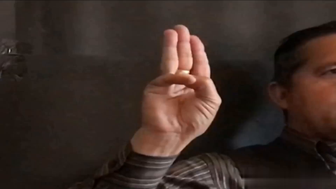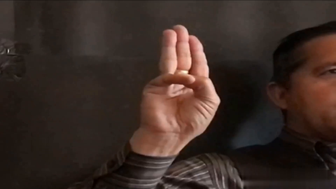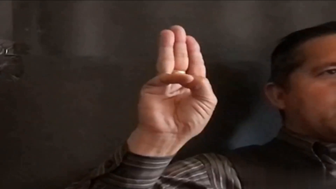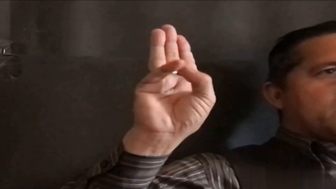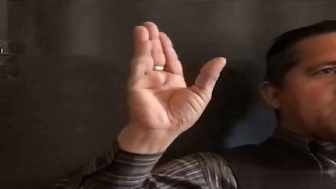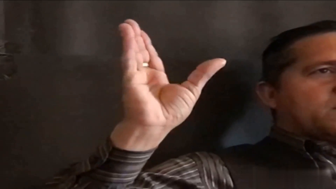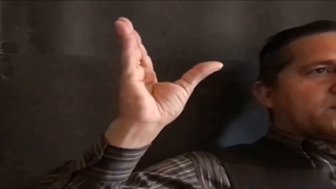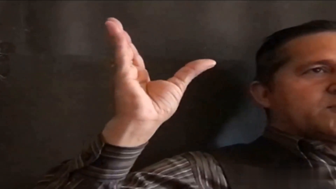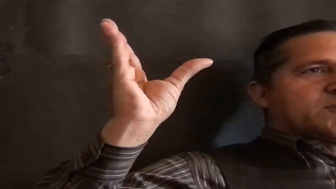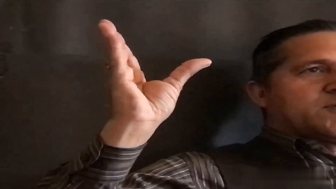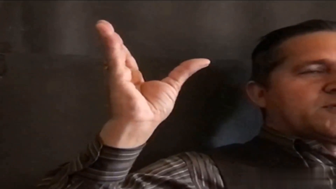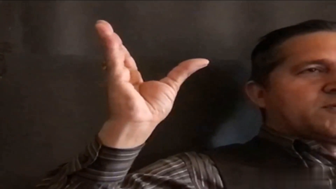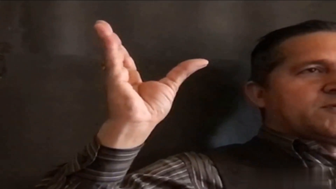य